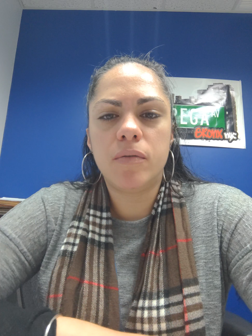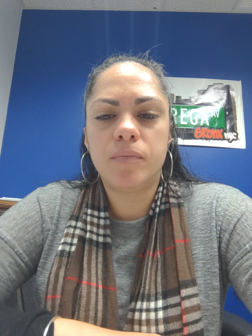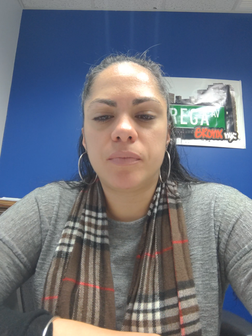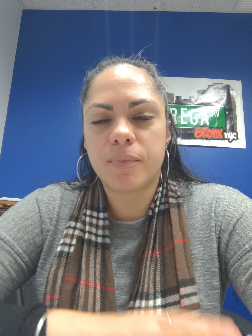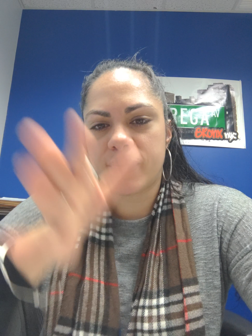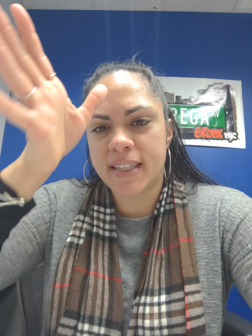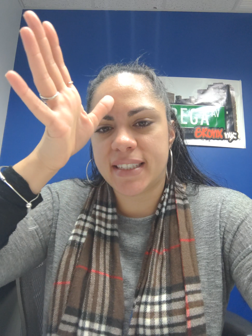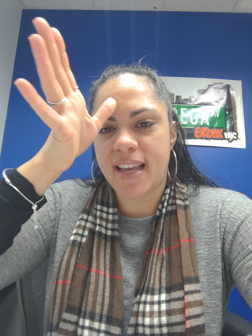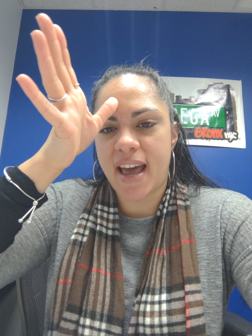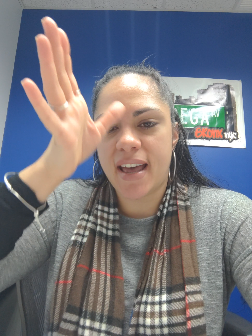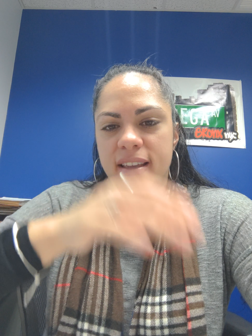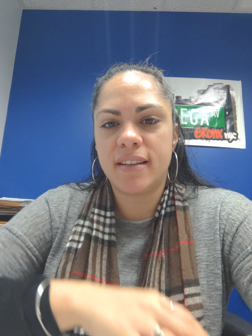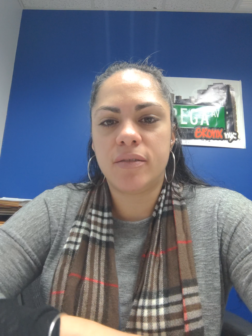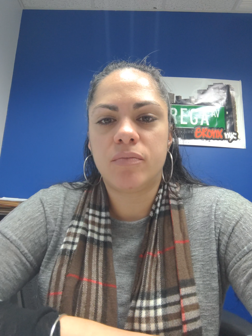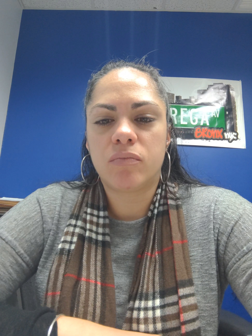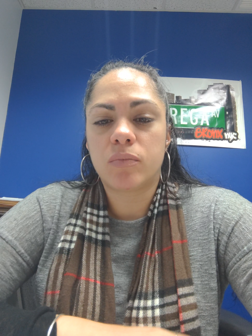dad